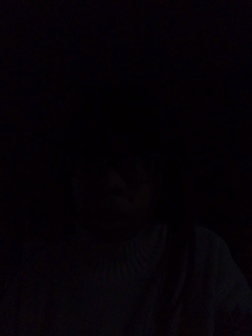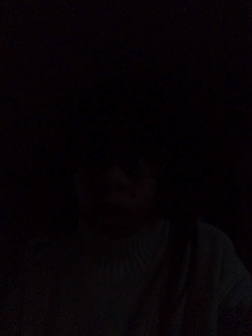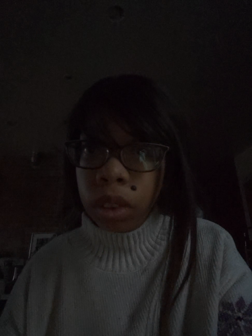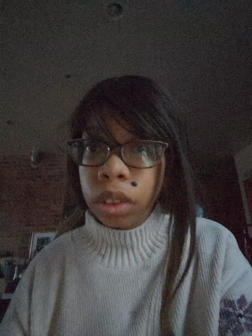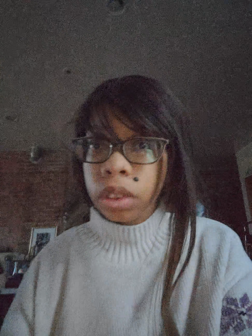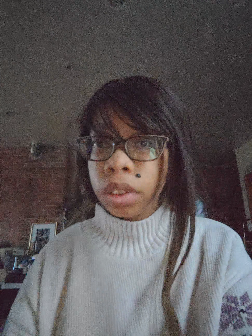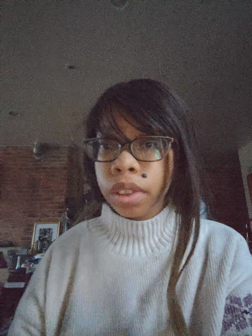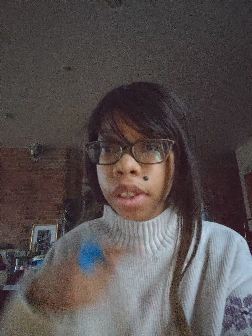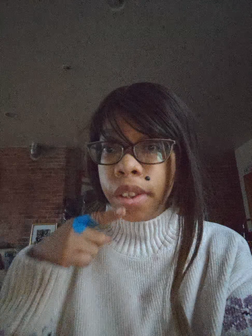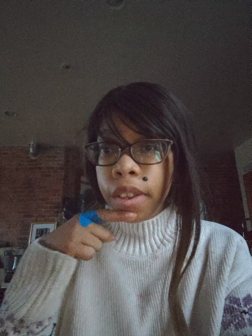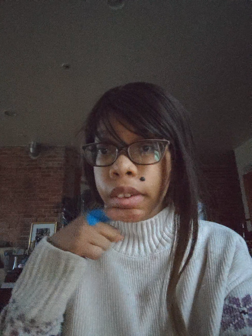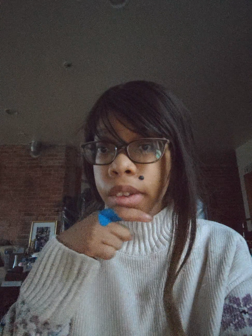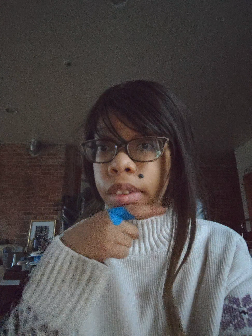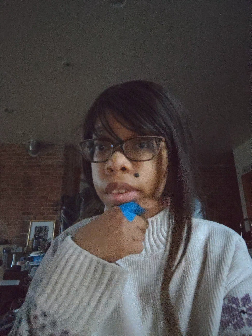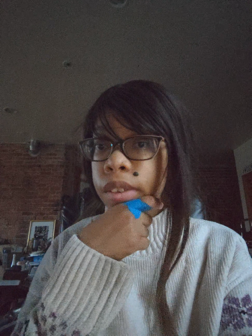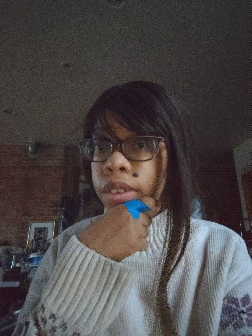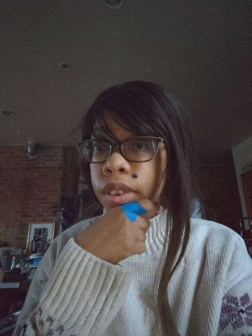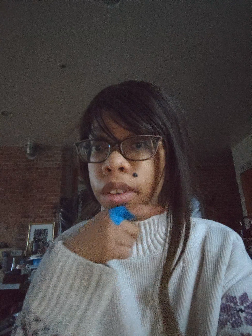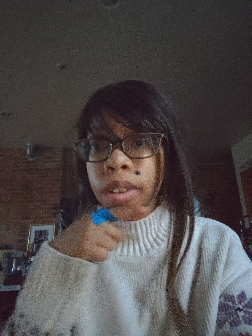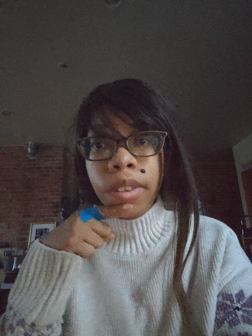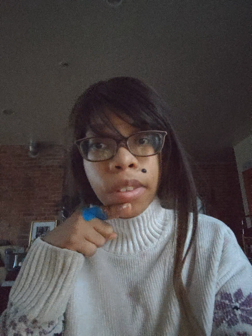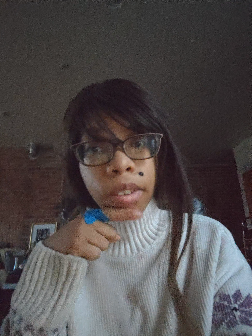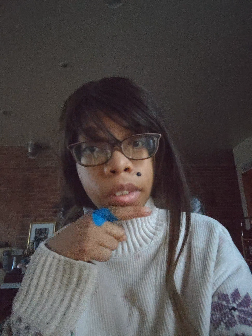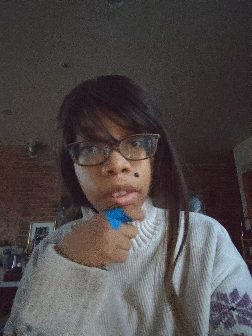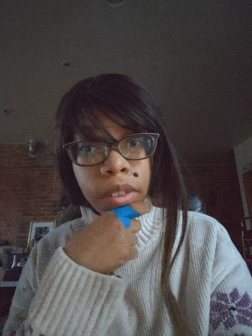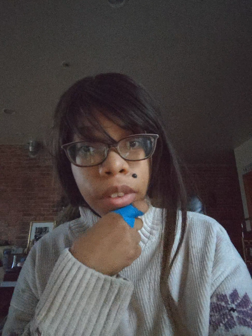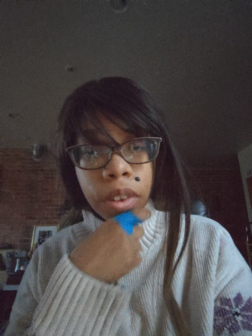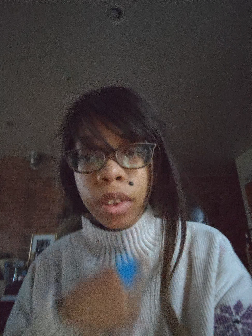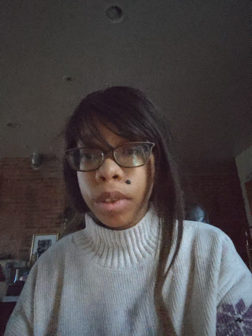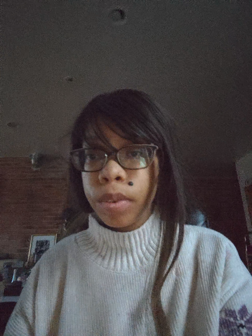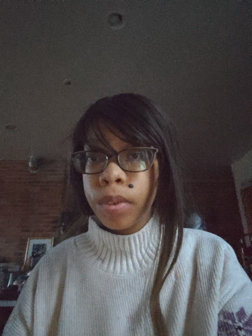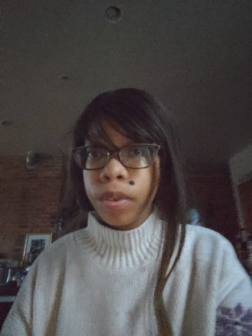cereal